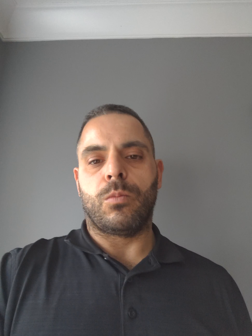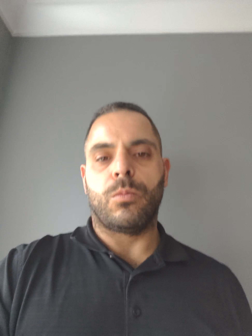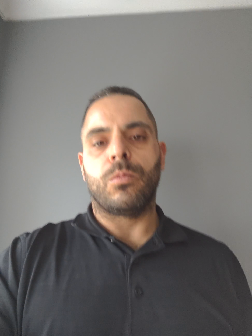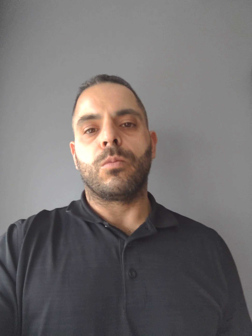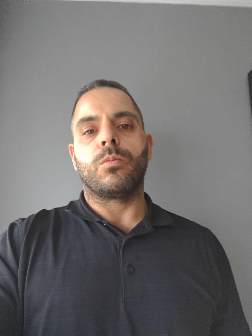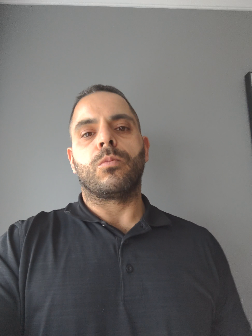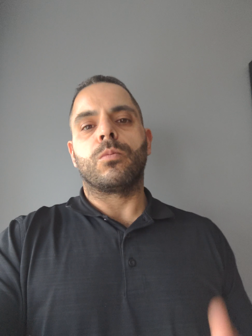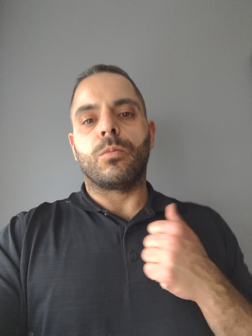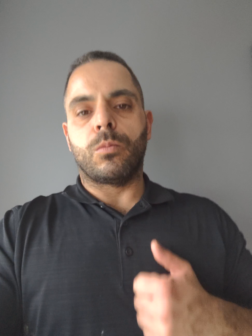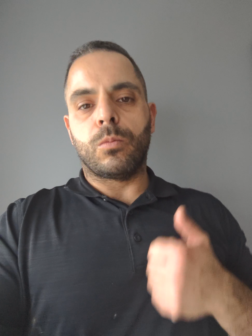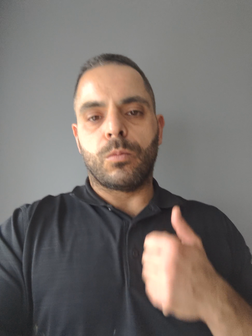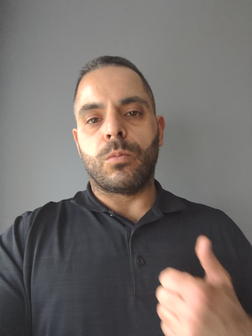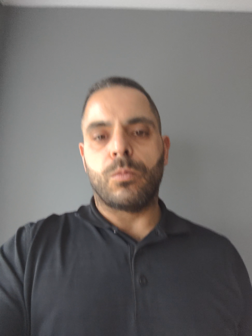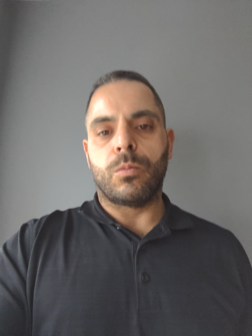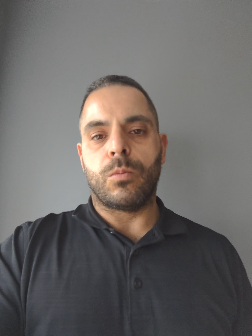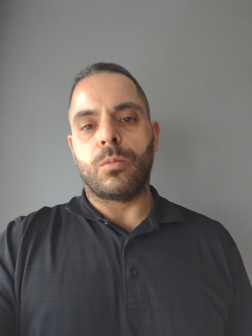bath